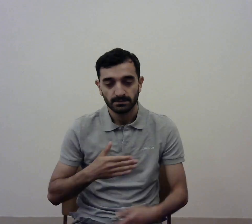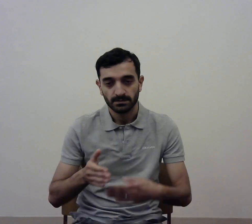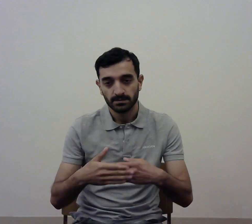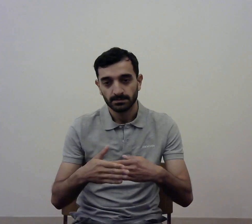qapı